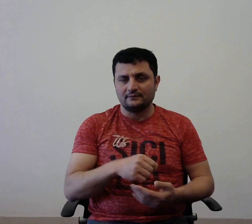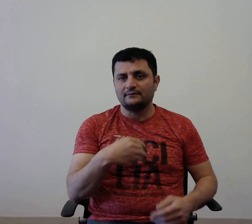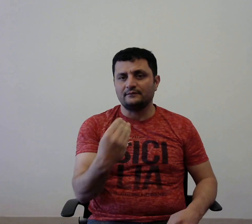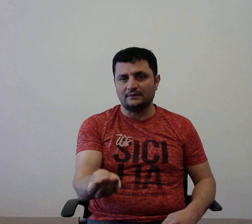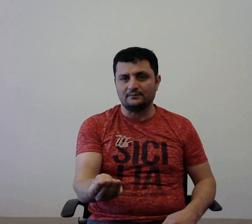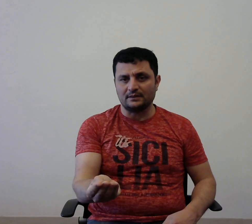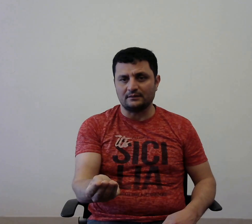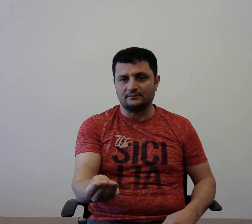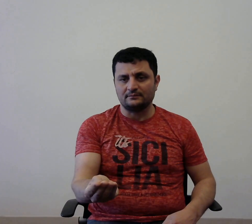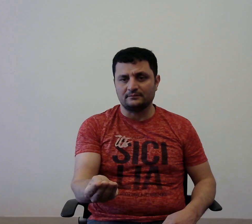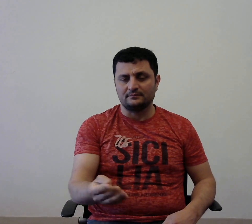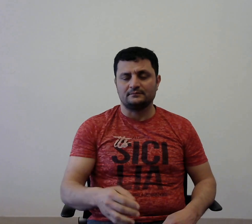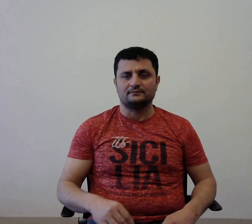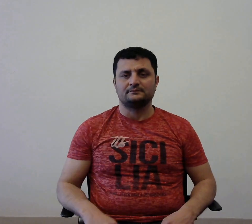vermək